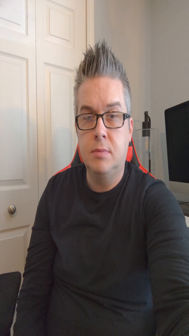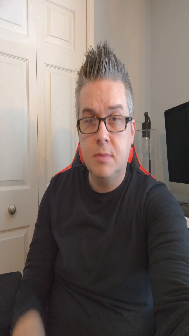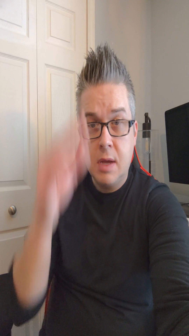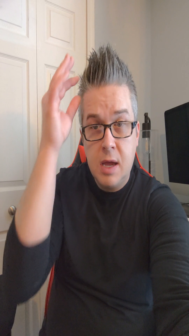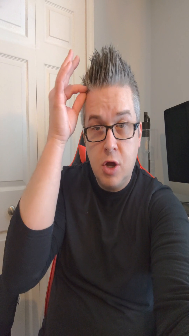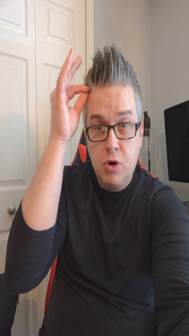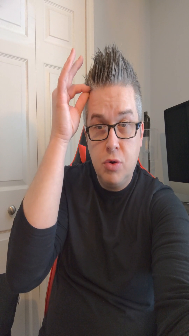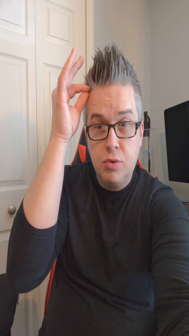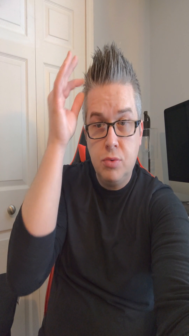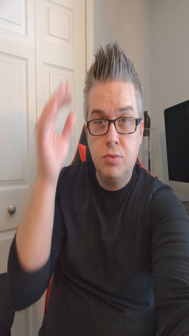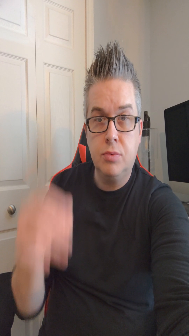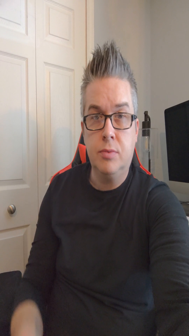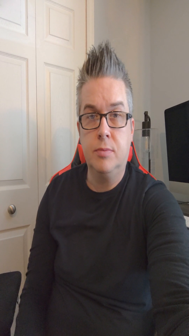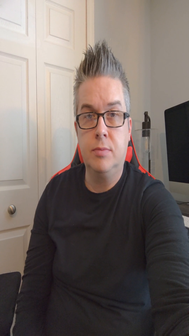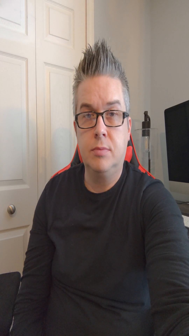hair